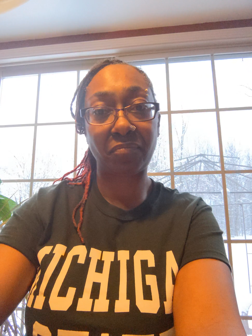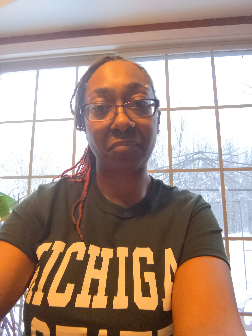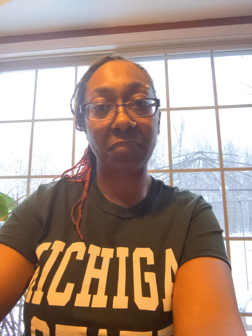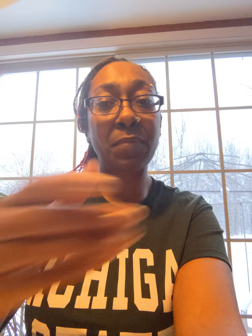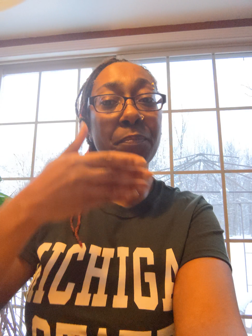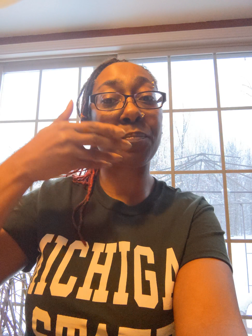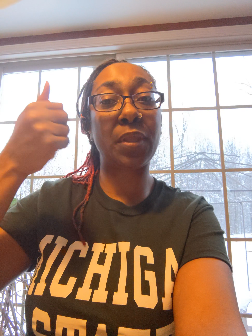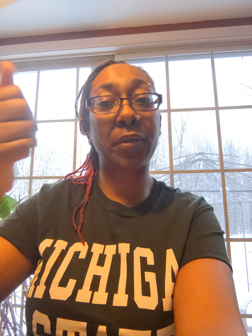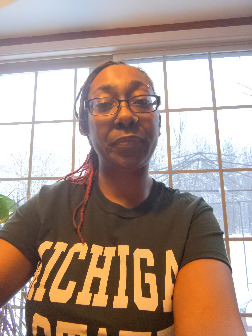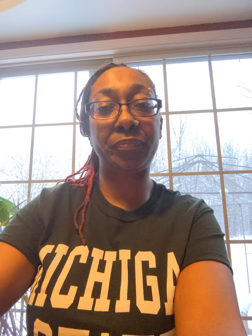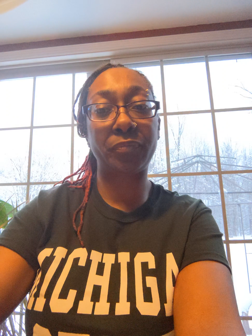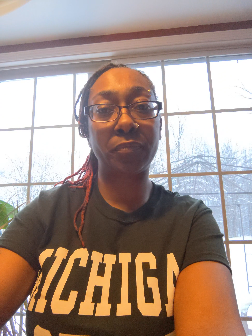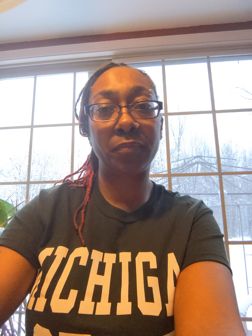better